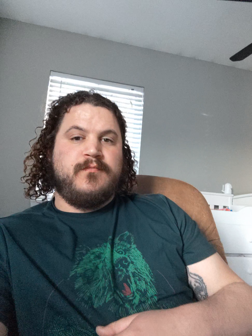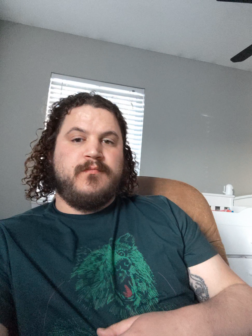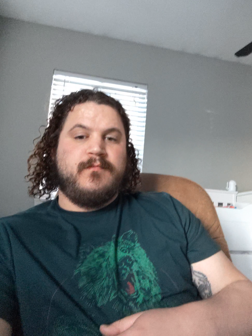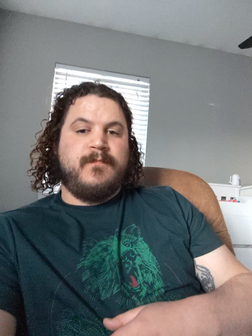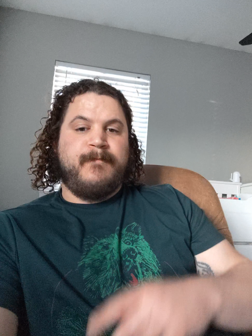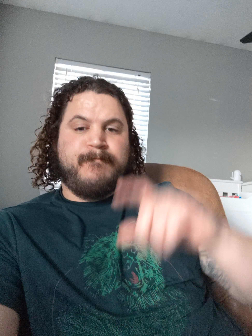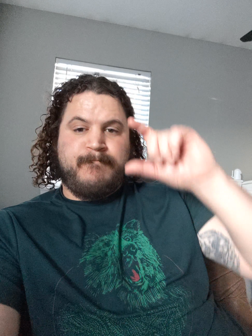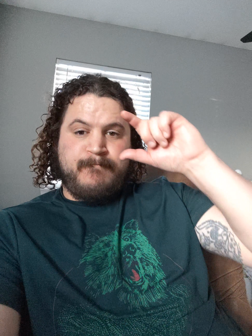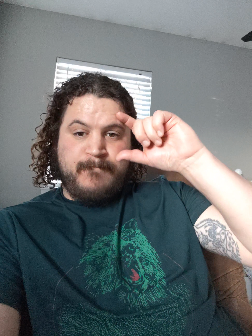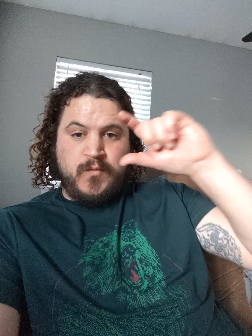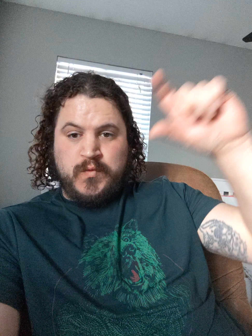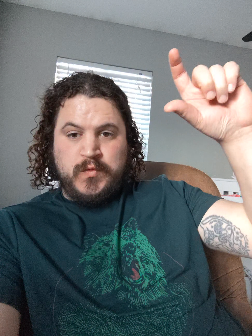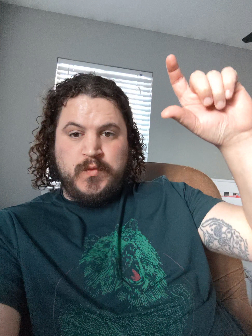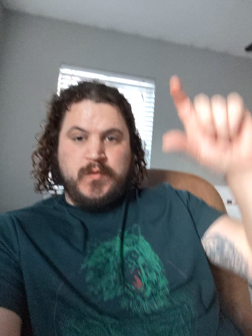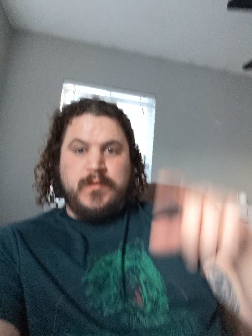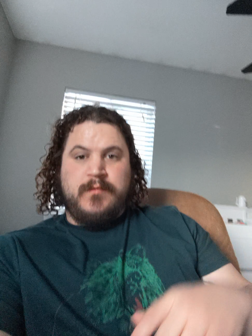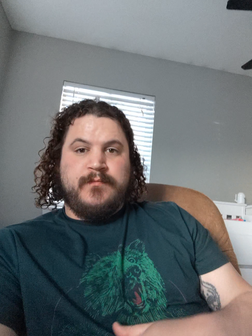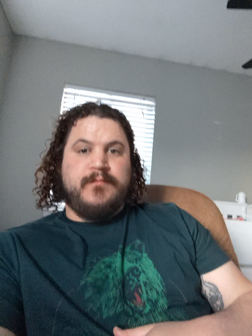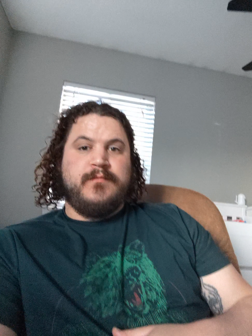moon